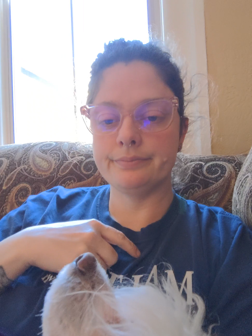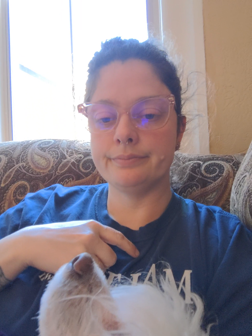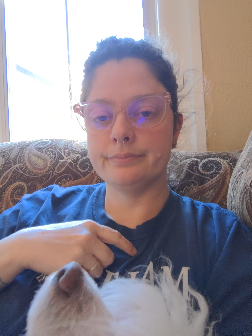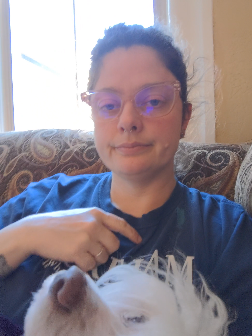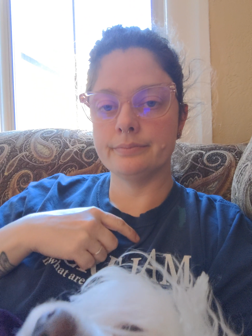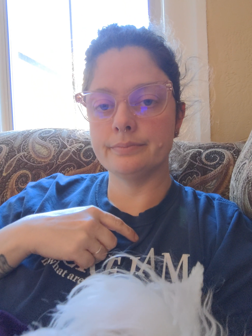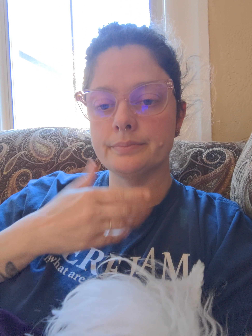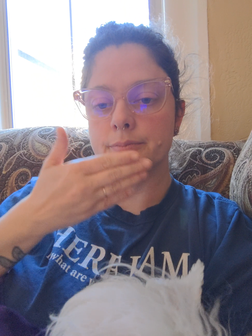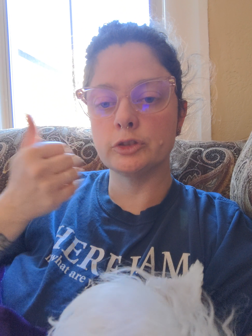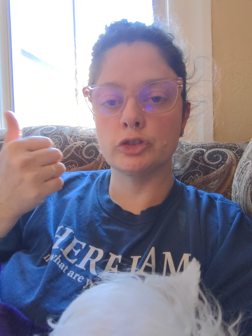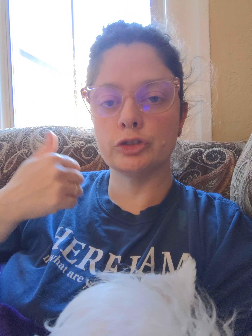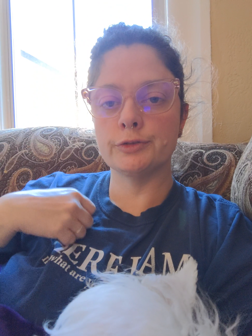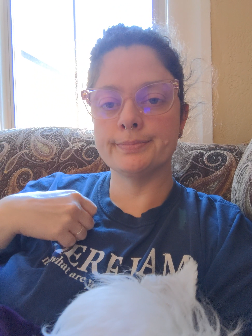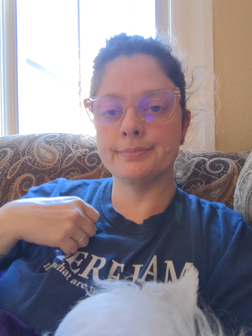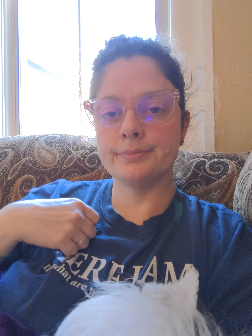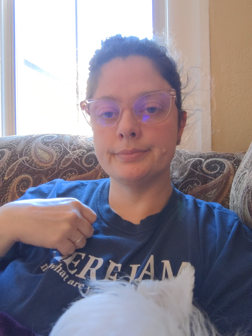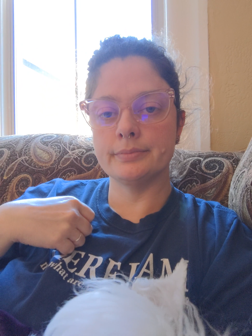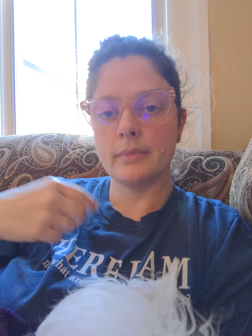better